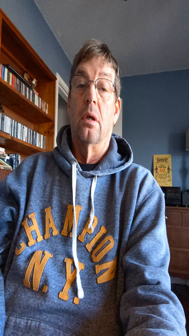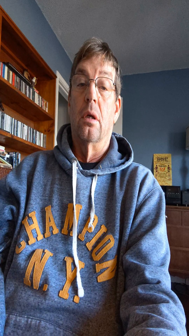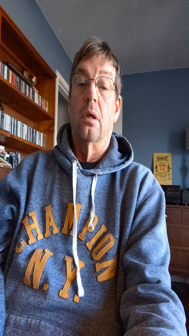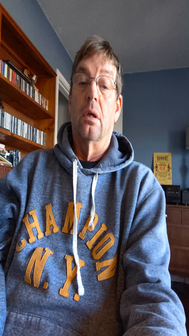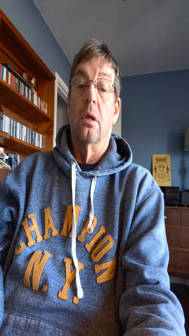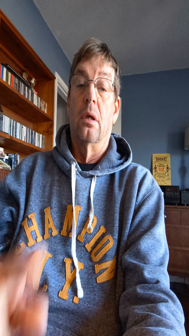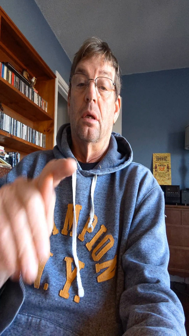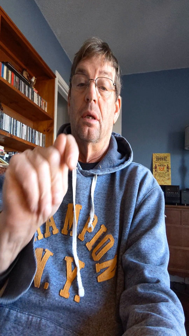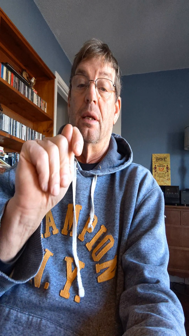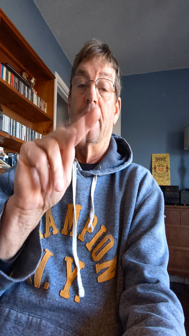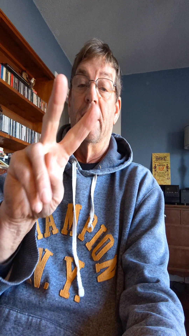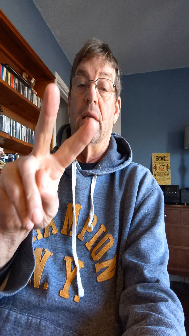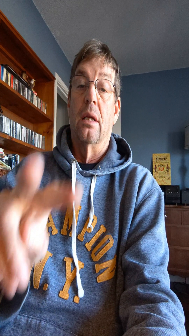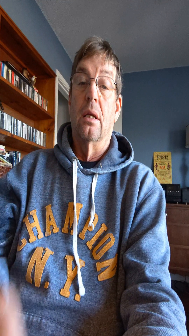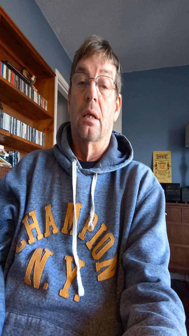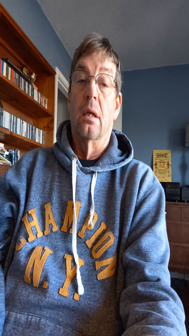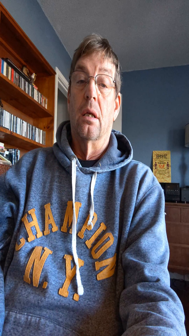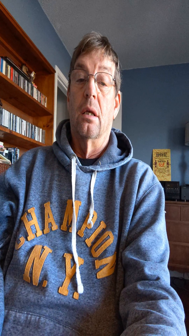TV